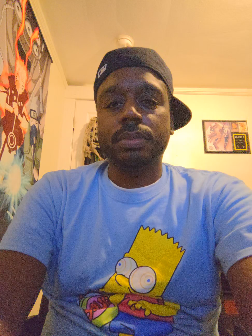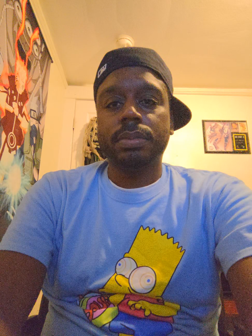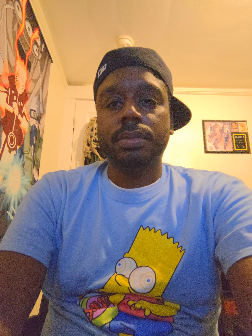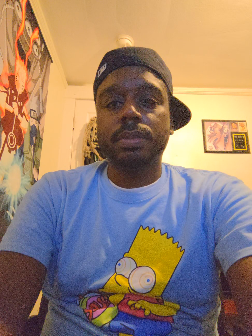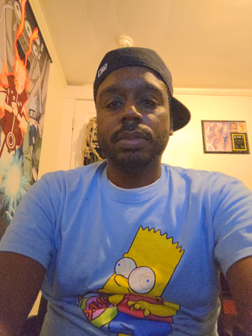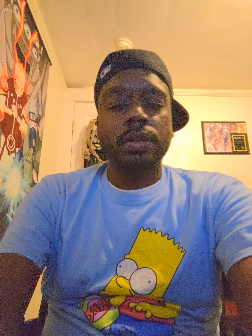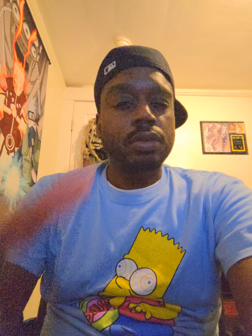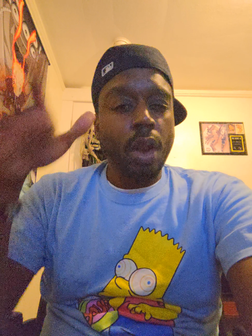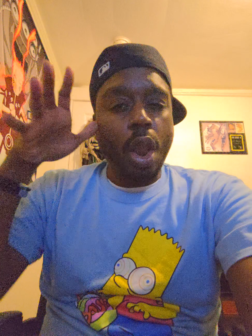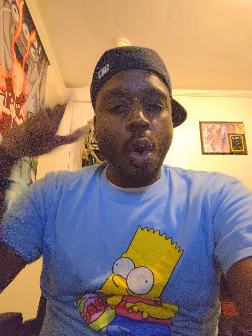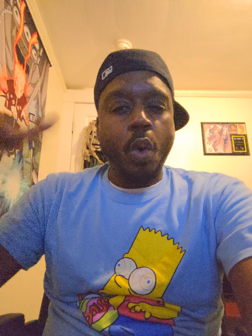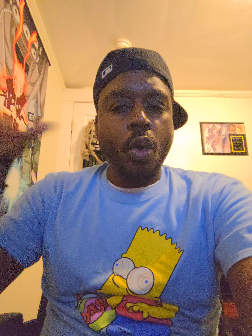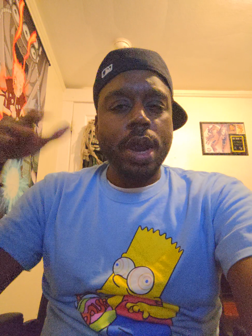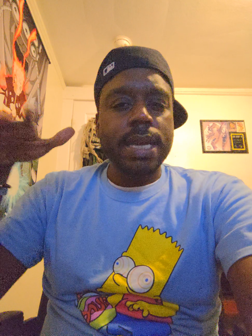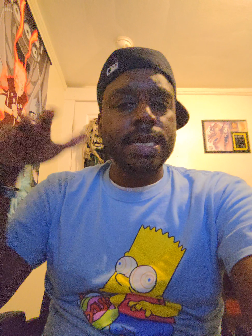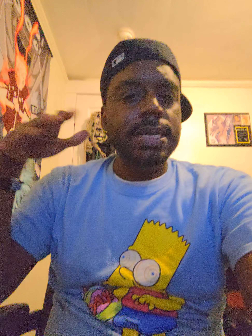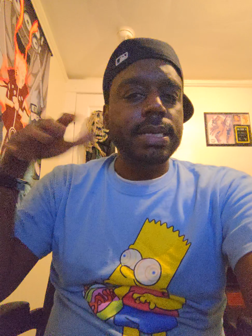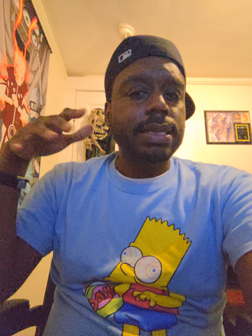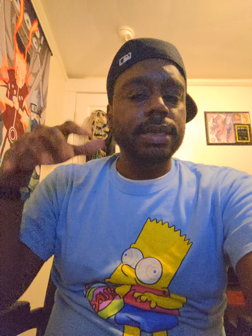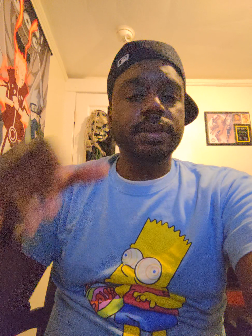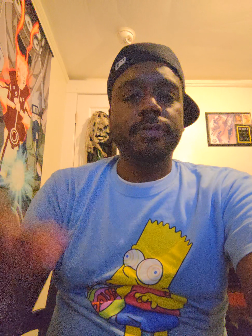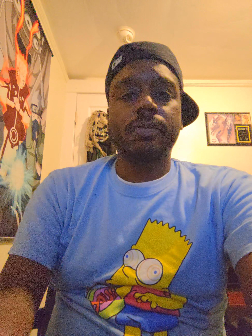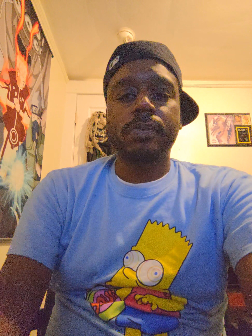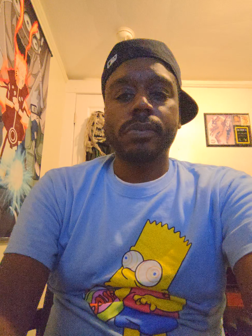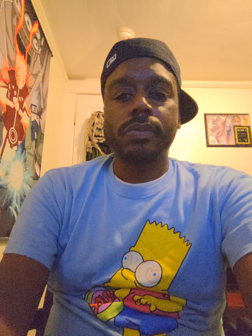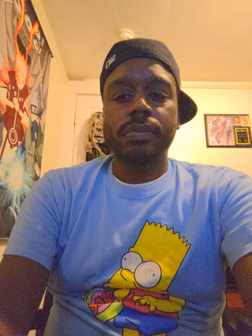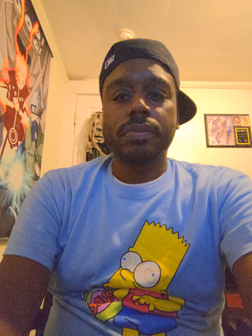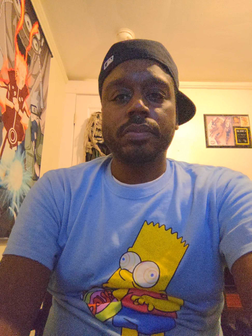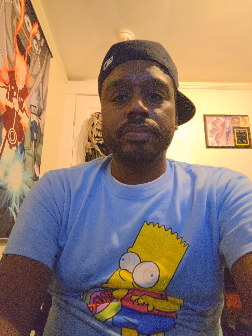noisy